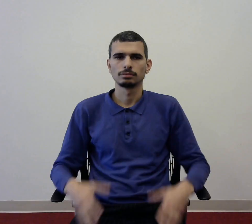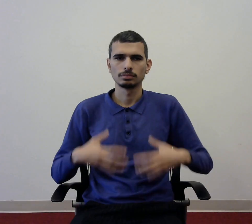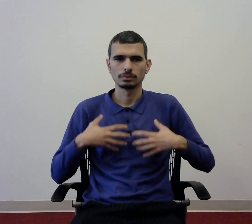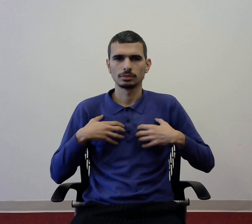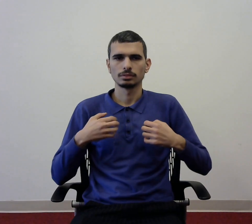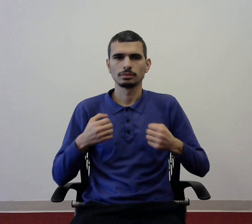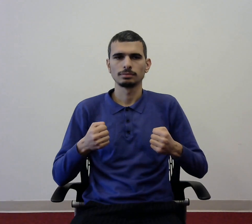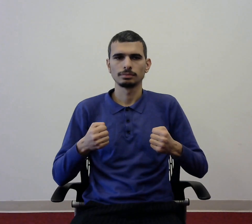sağlam